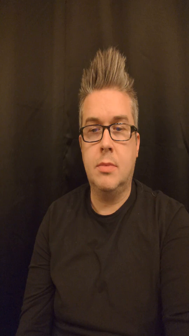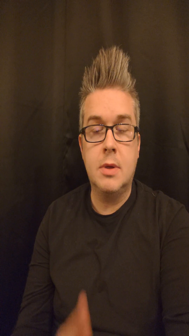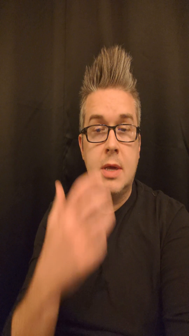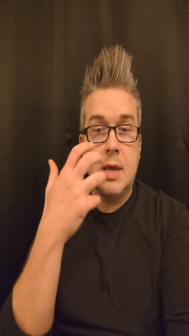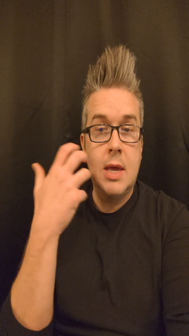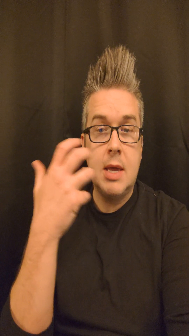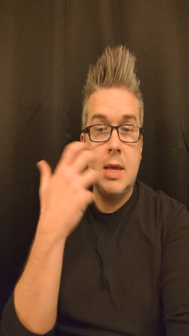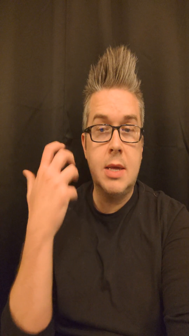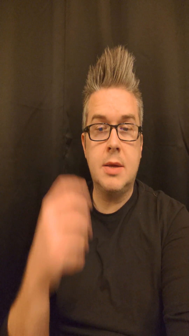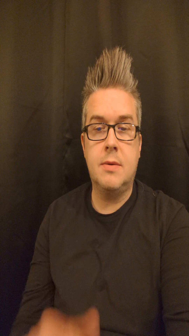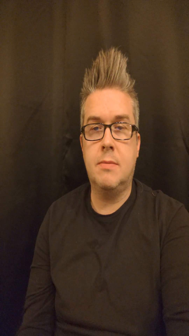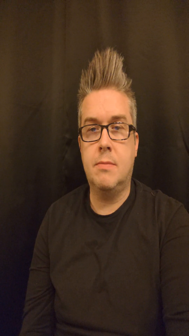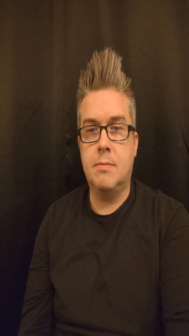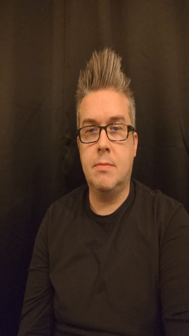tiger